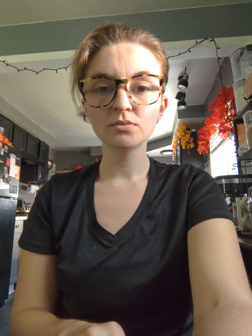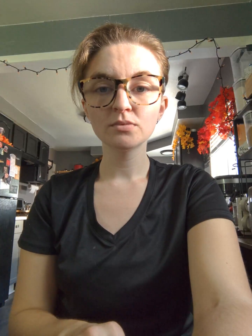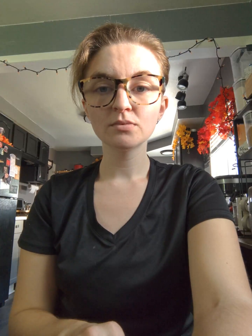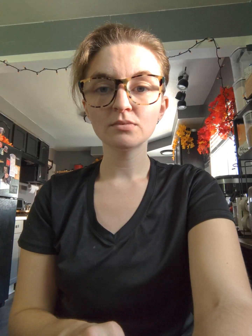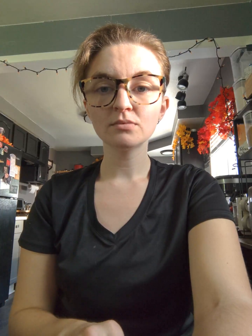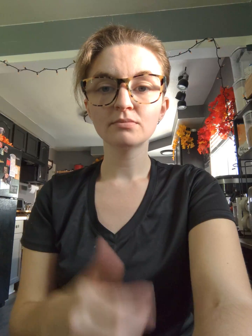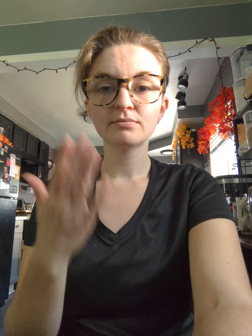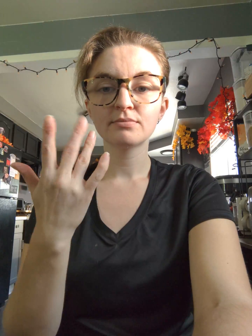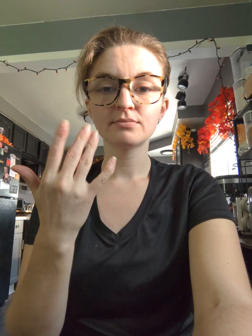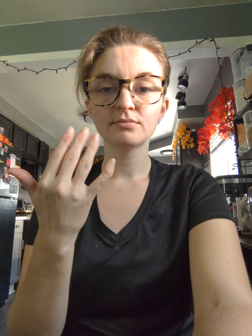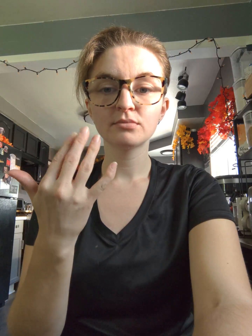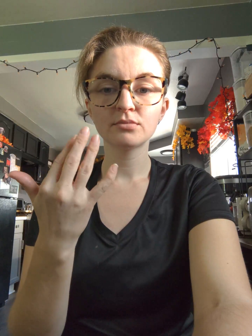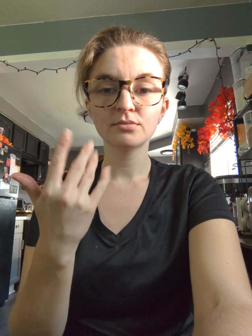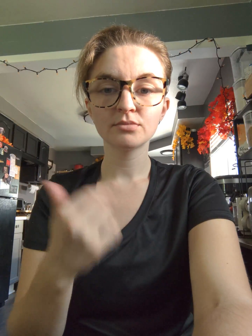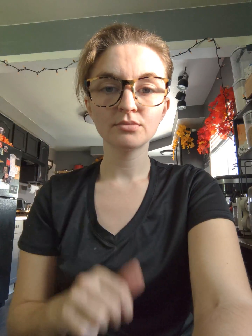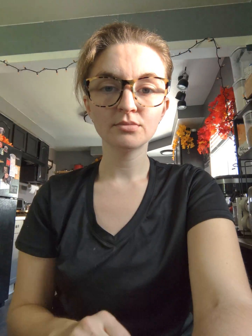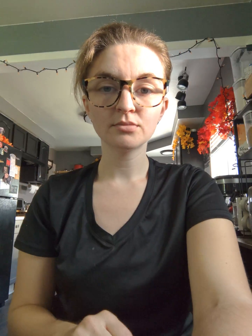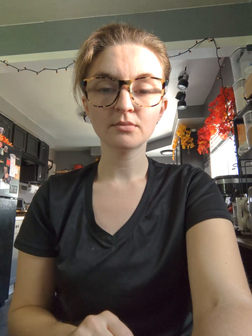hand